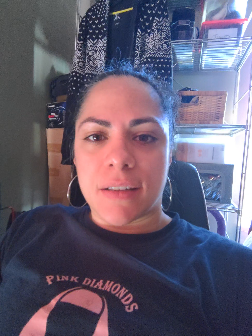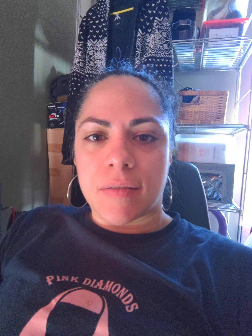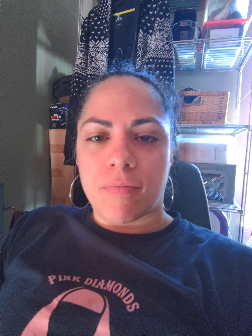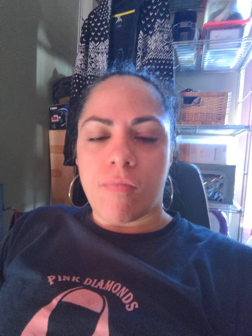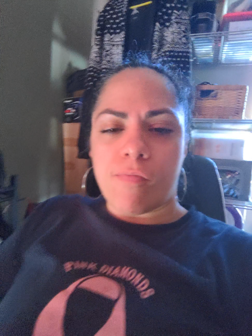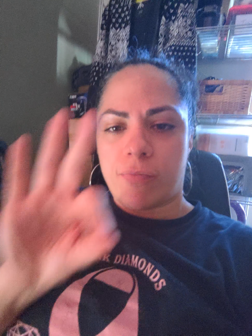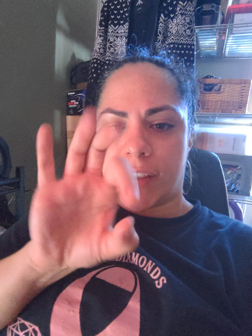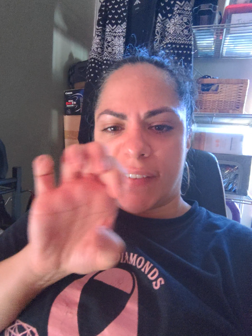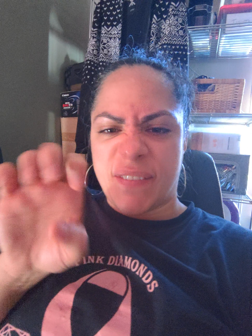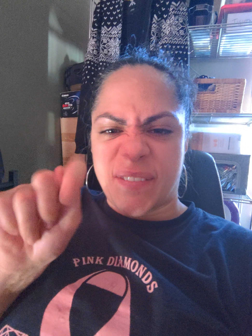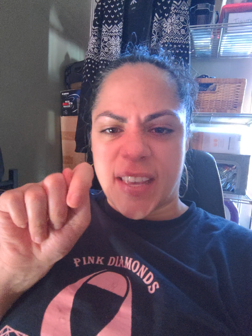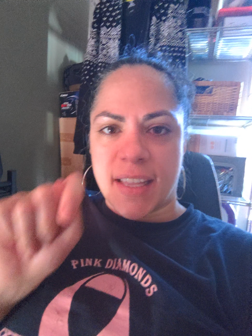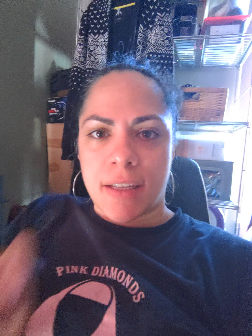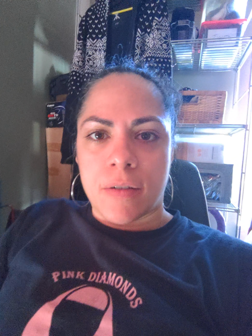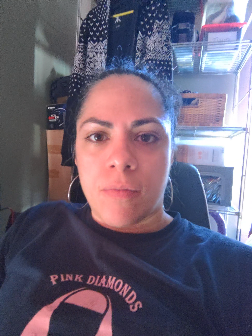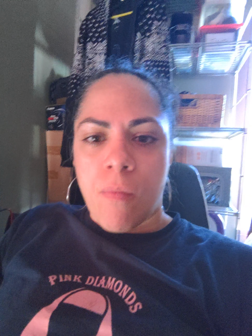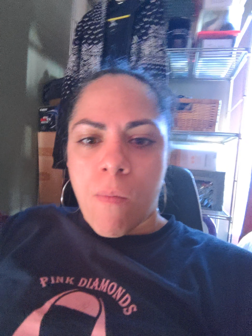feet